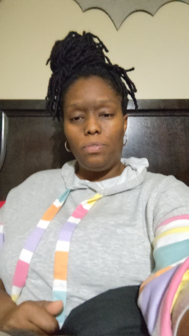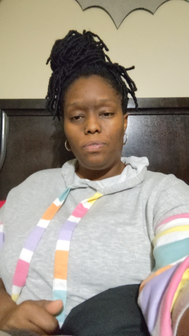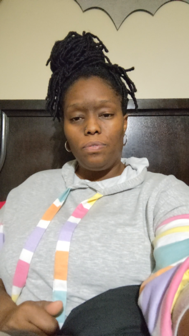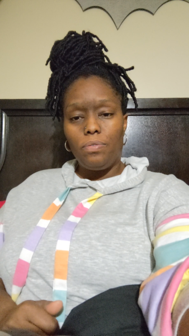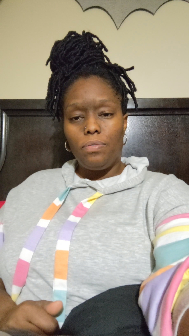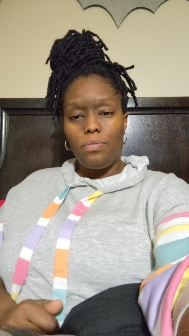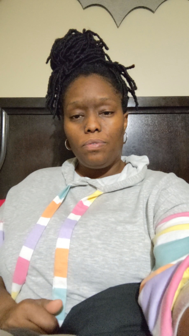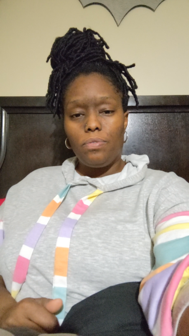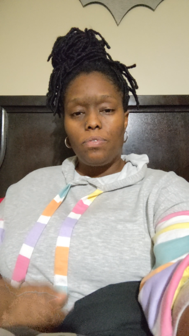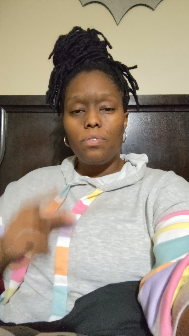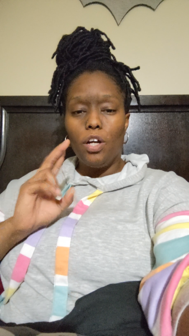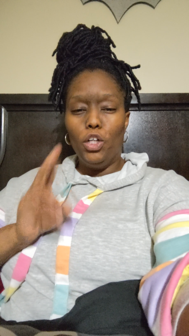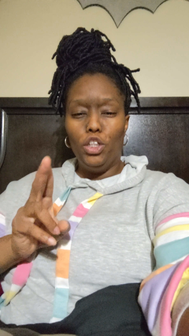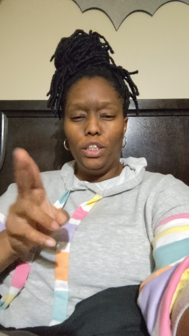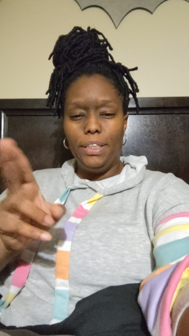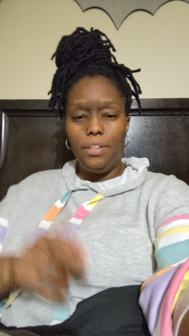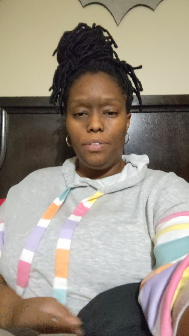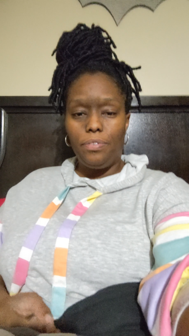hurry